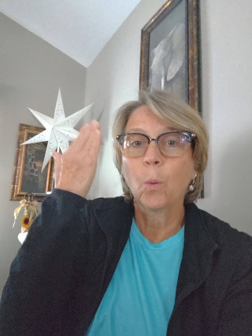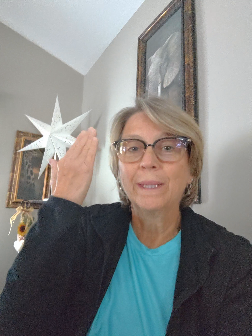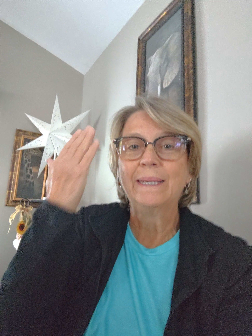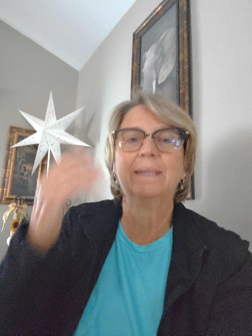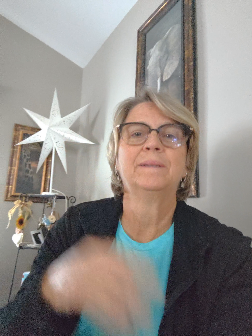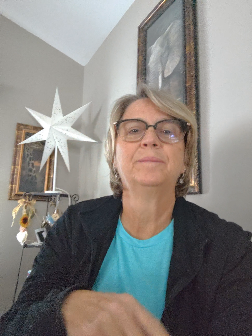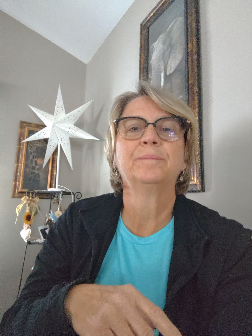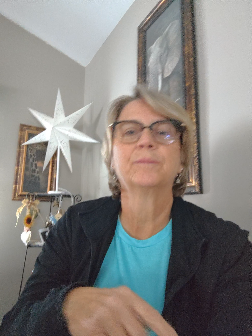morning